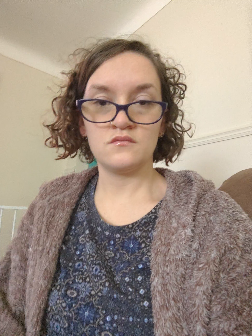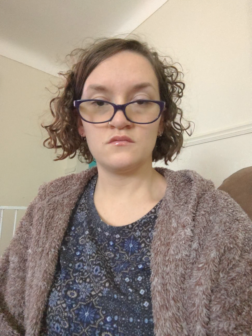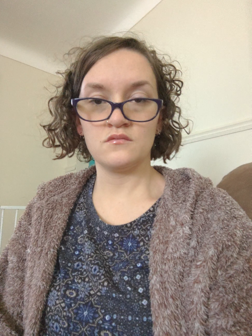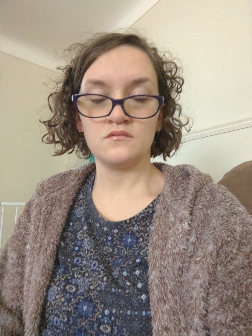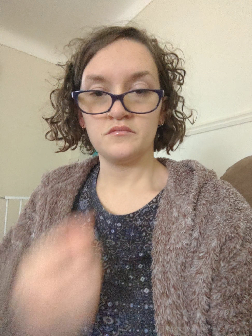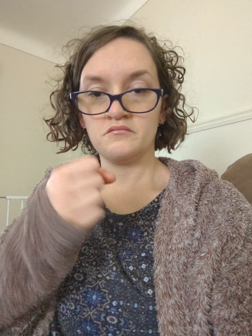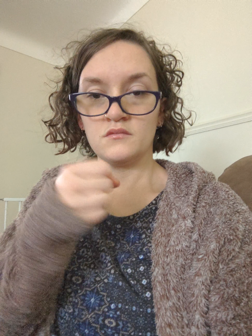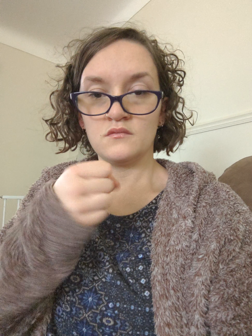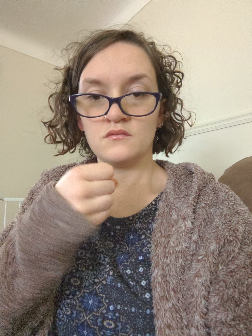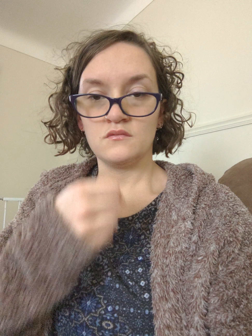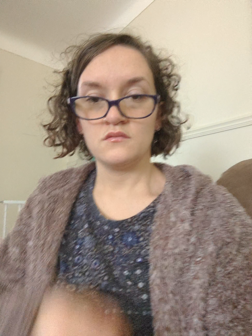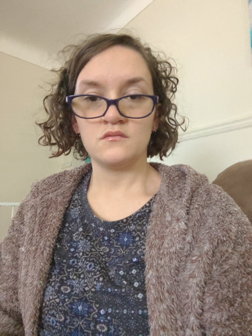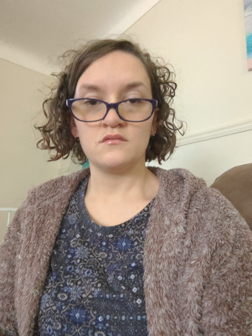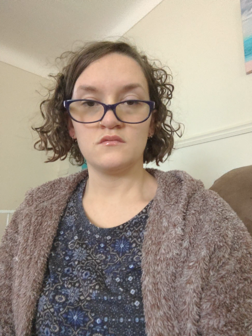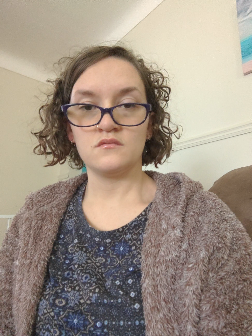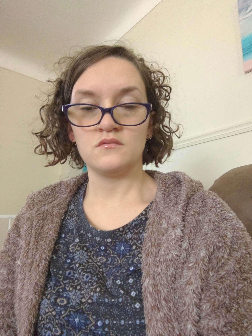make